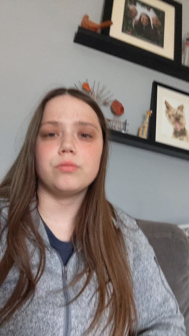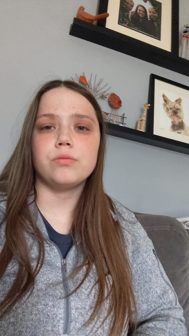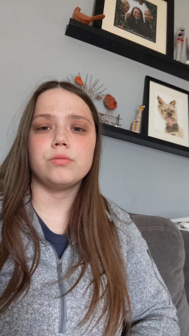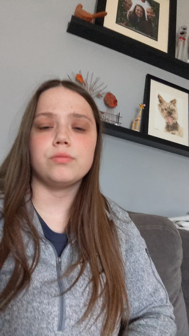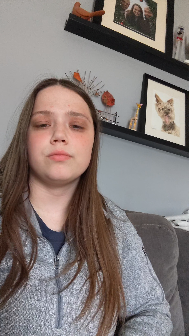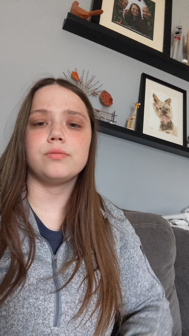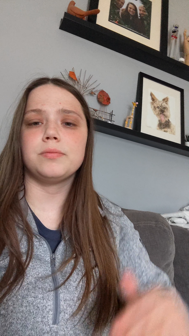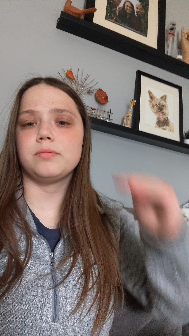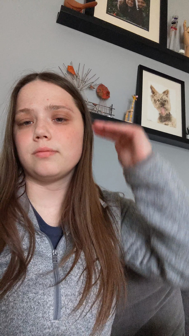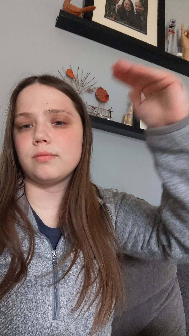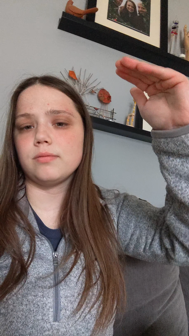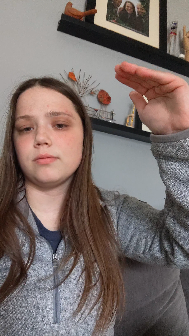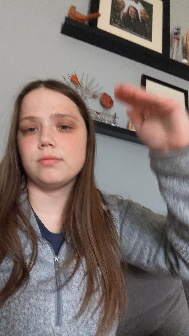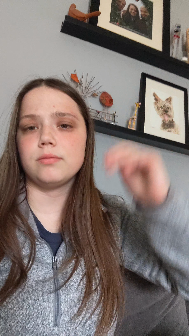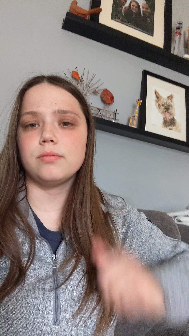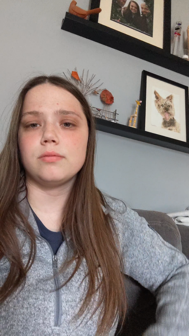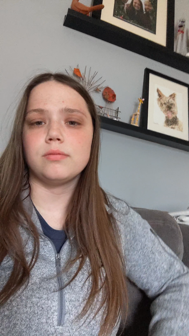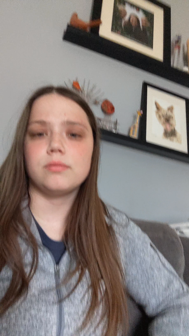big